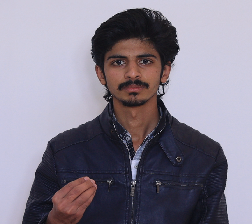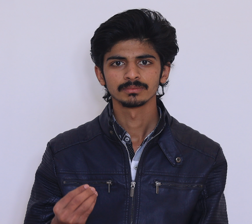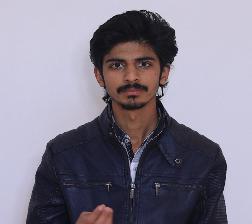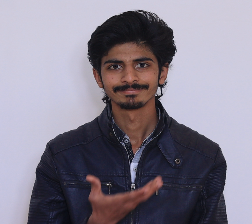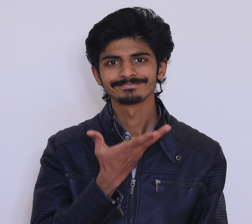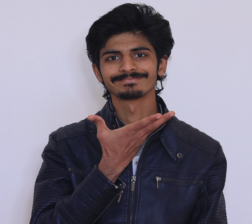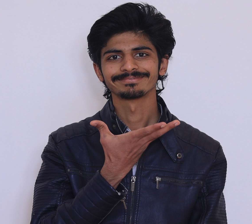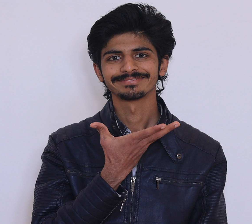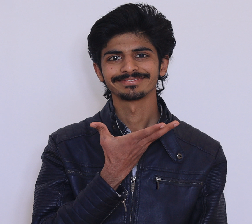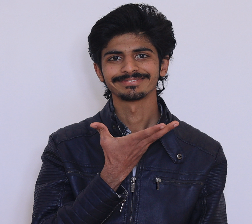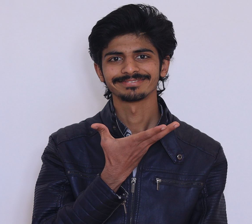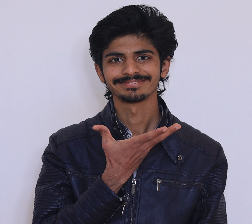glad